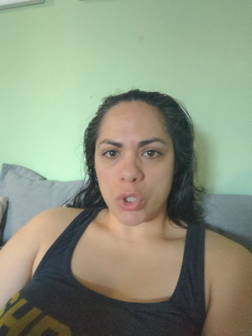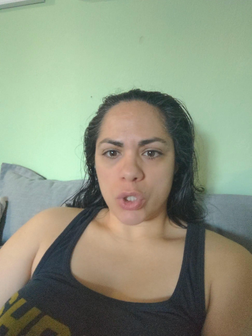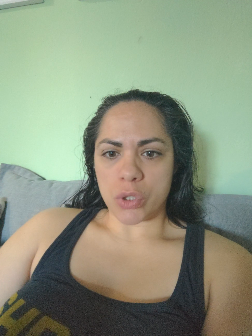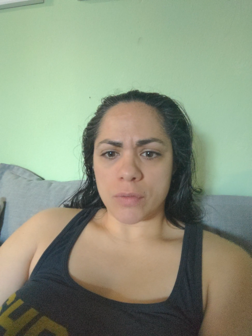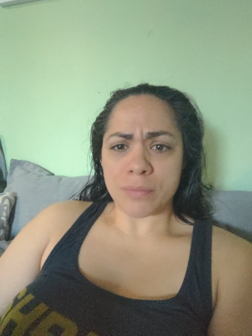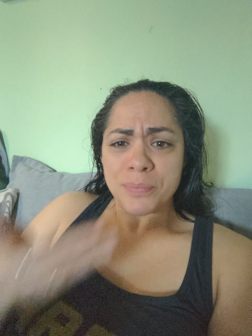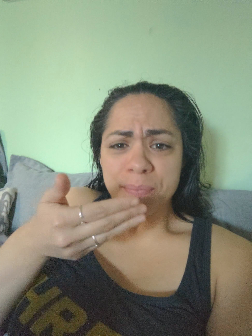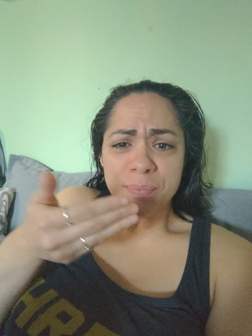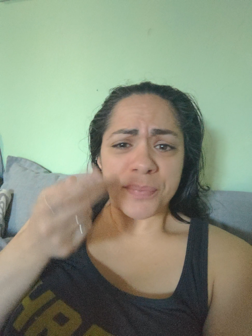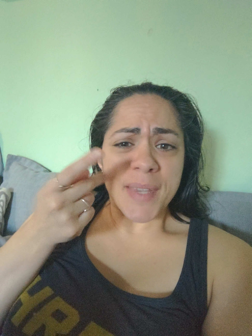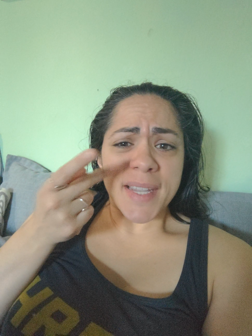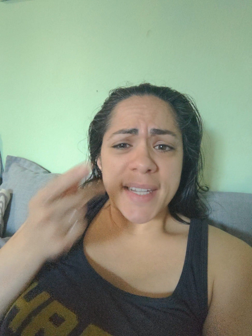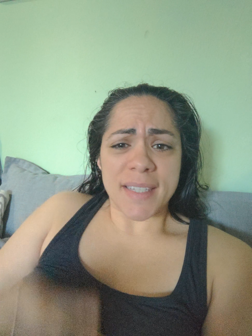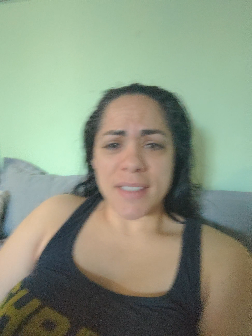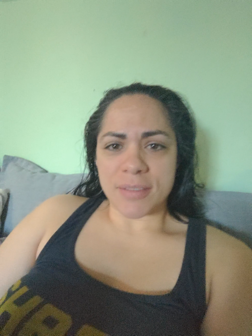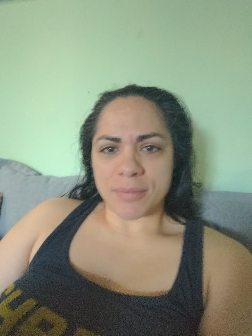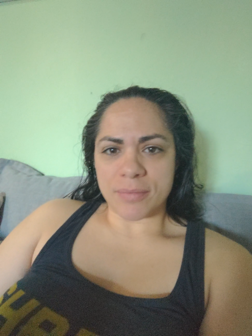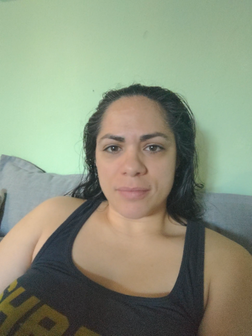kitty